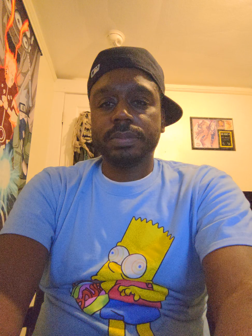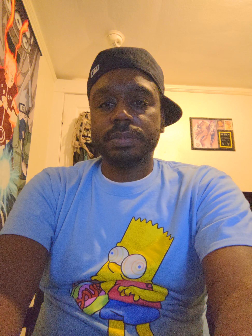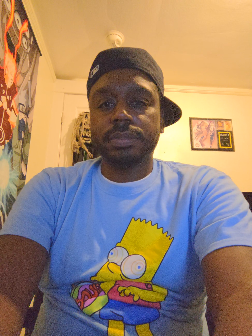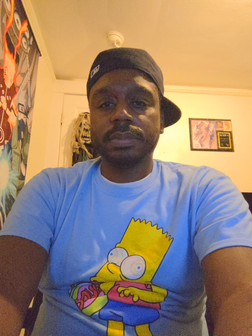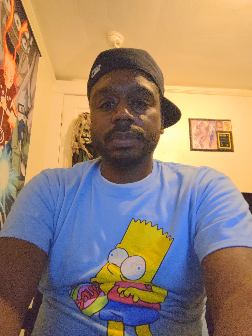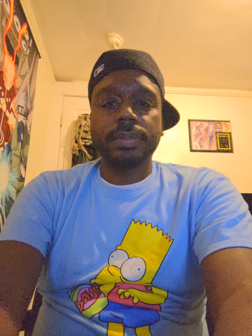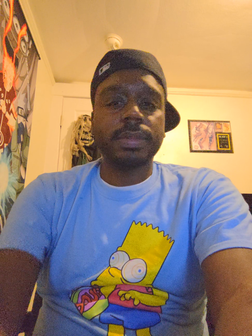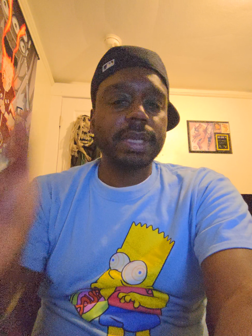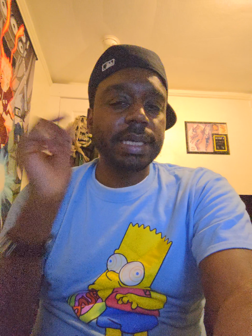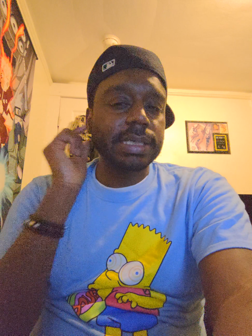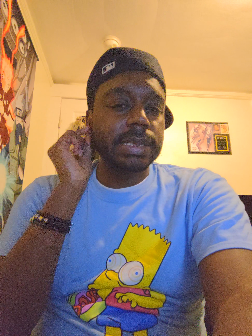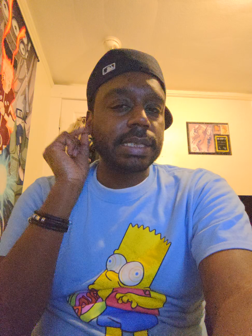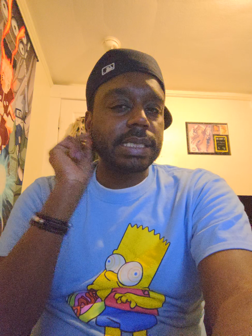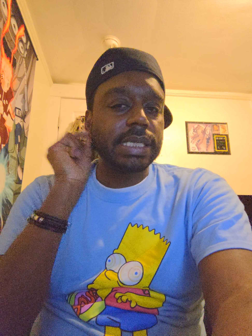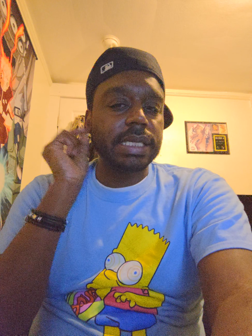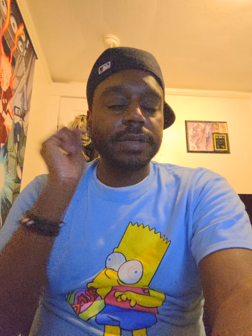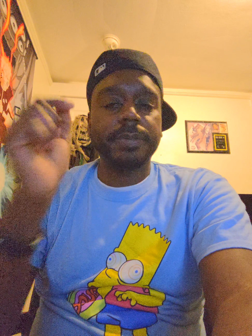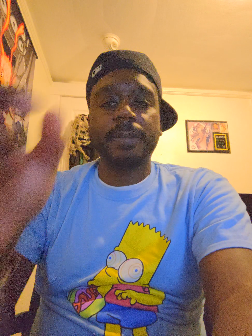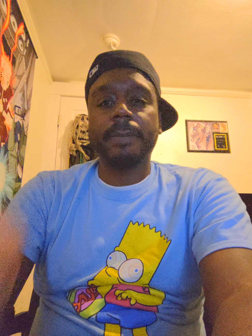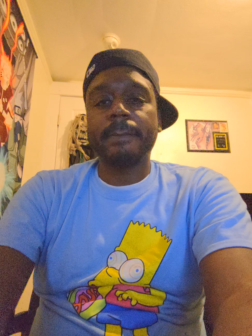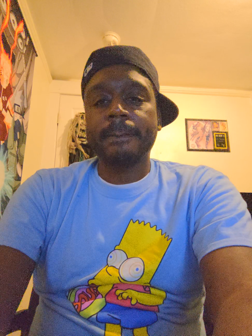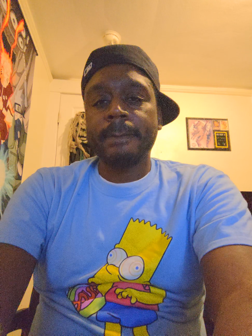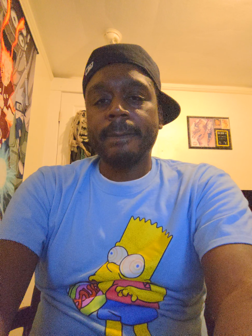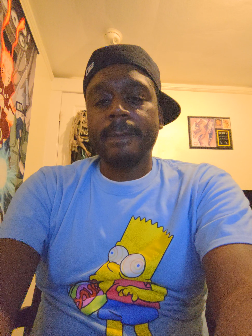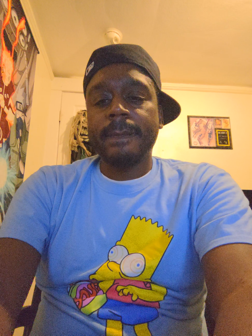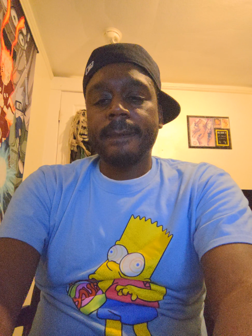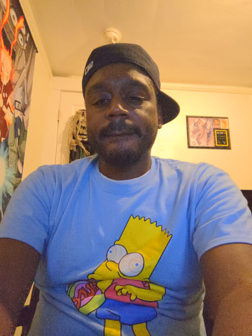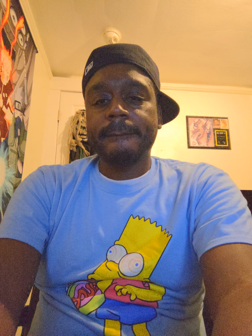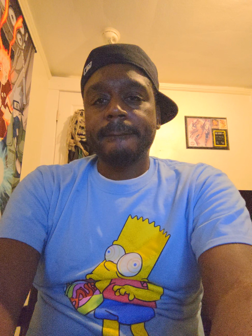ear